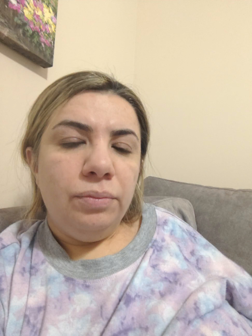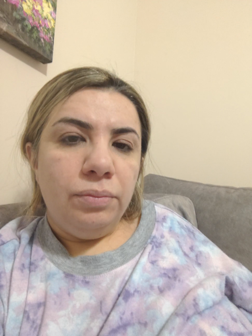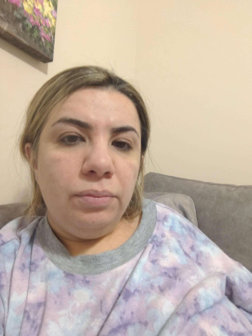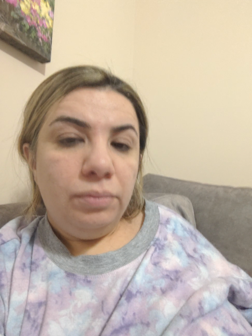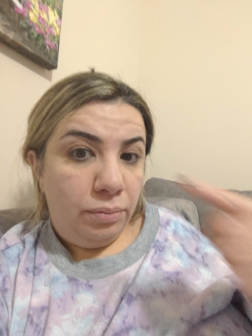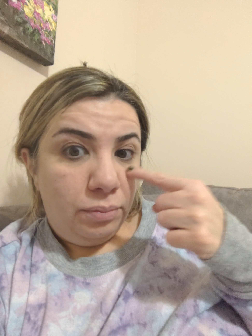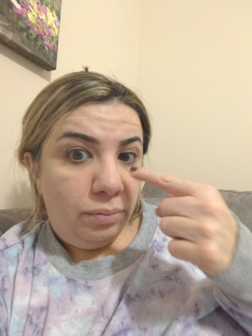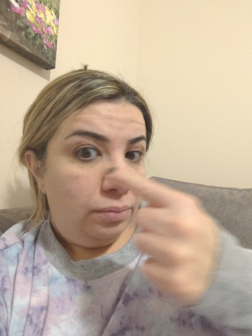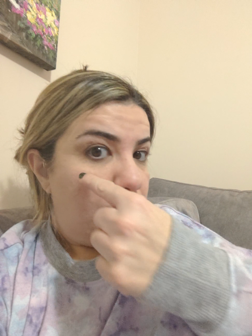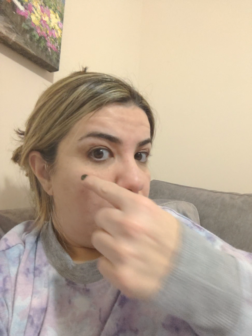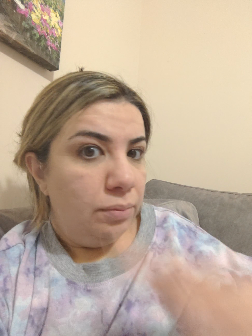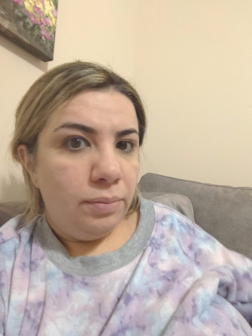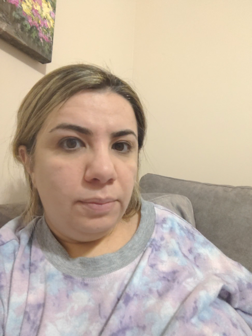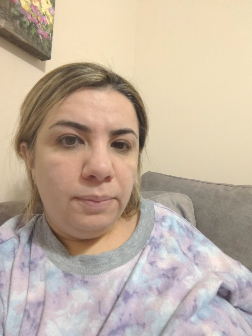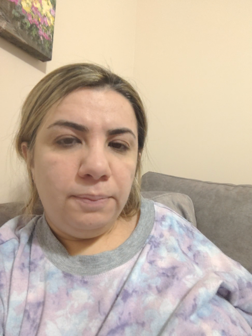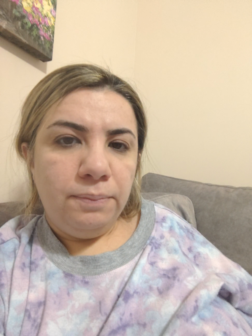eye